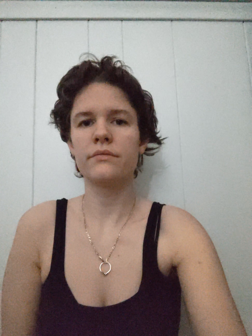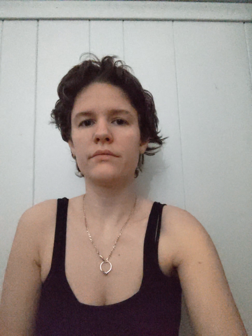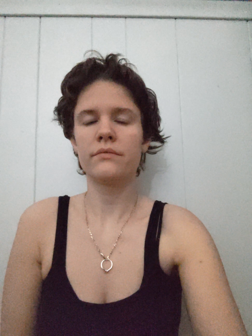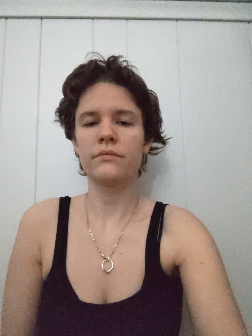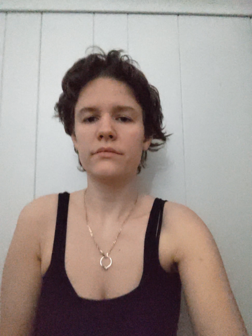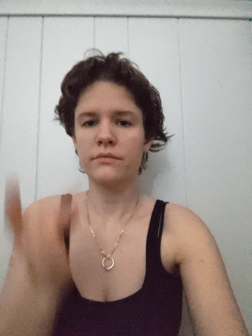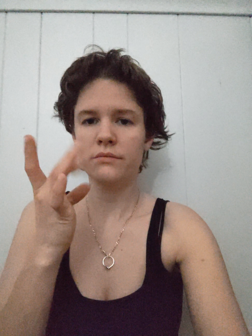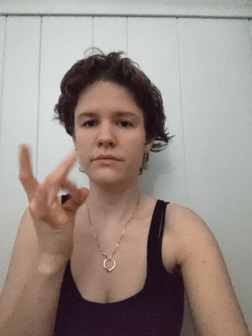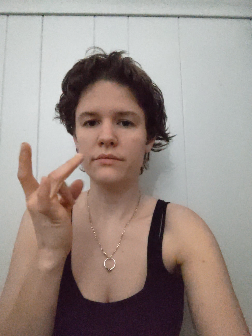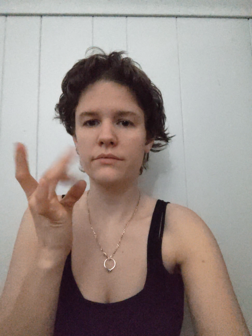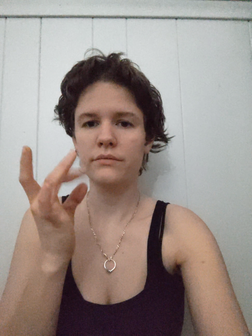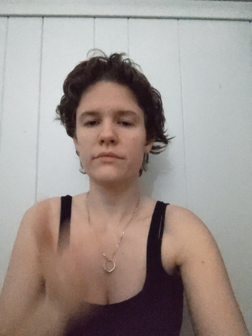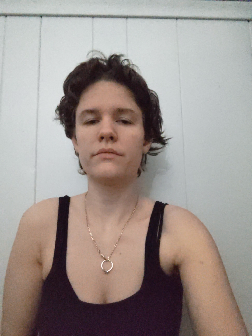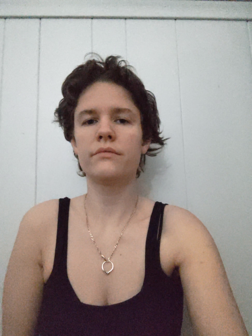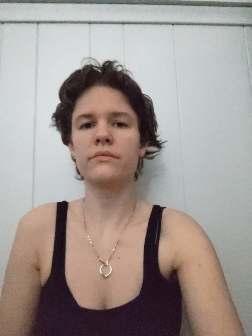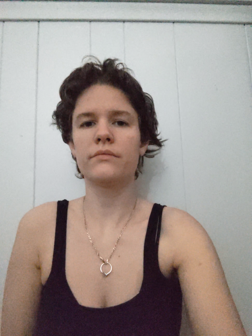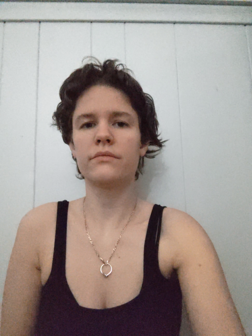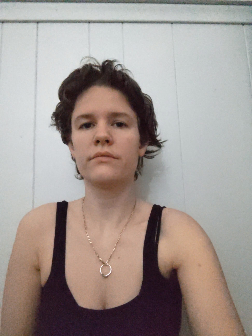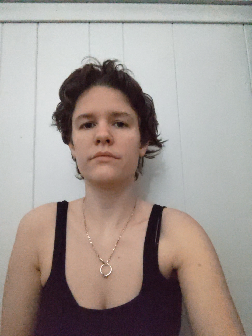snack